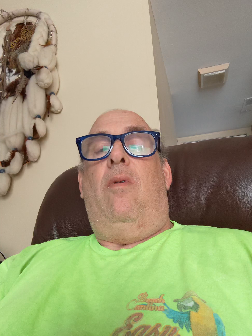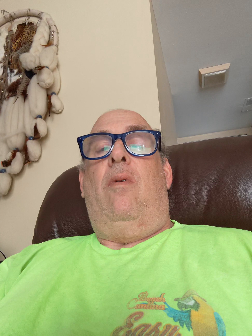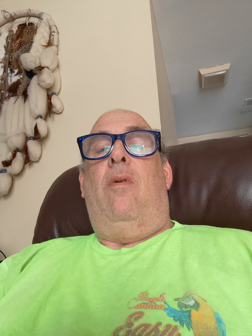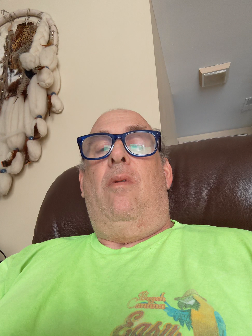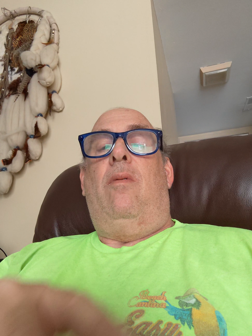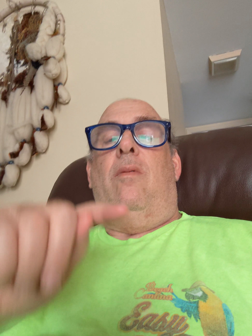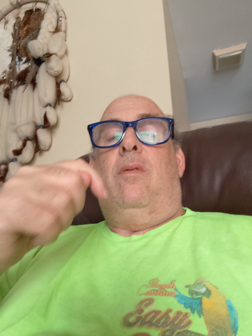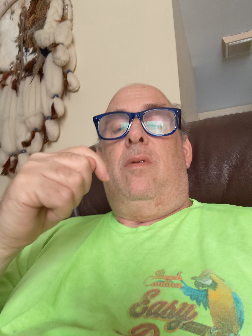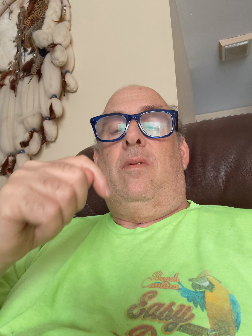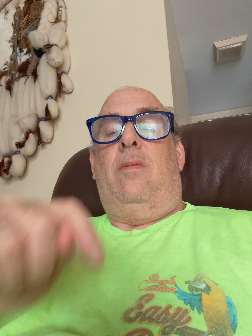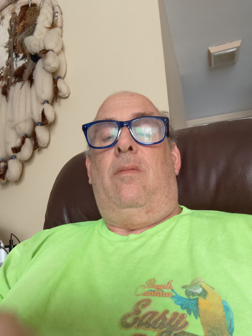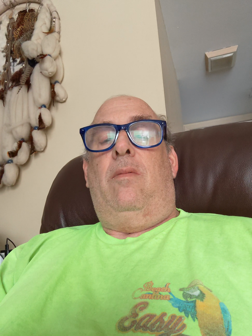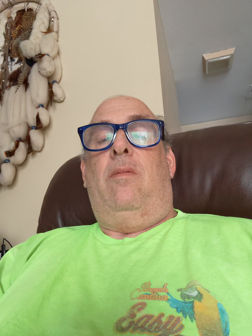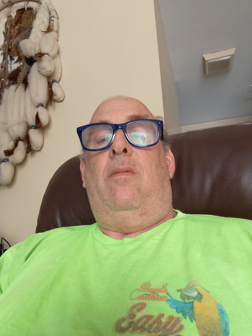toy